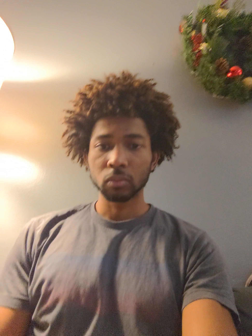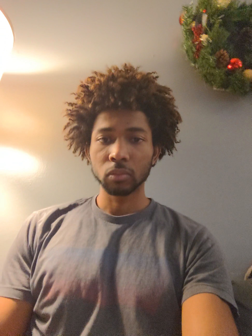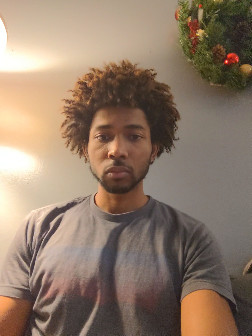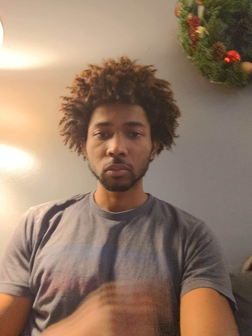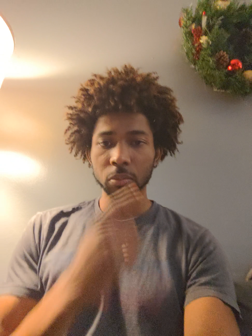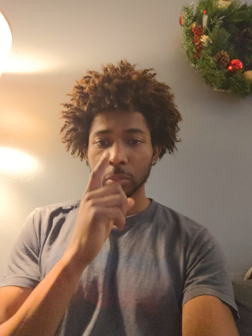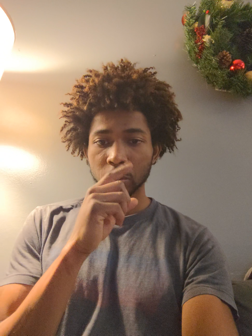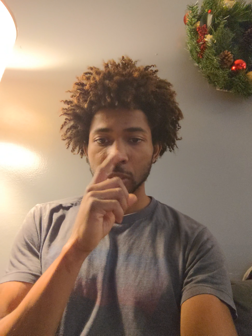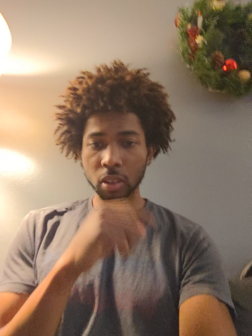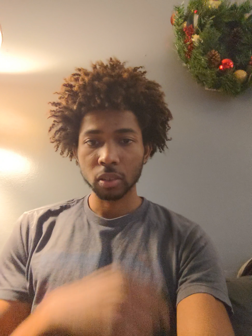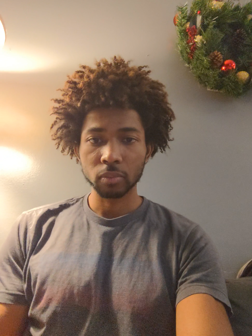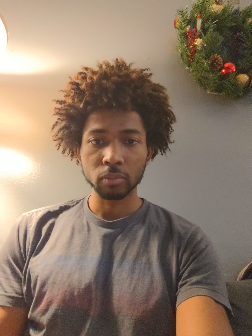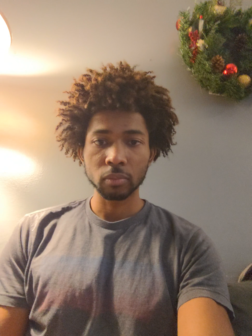mouse